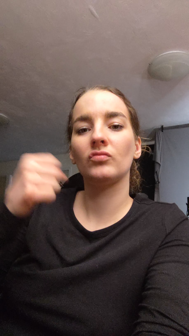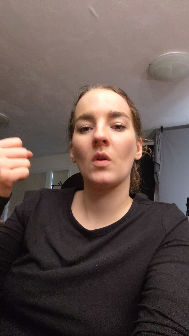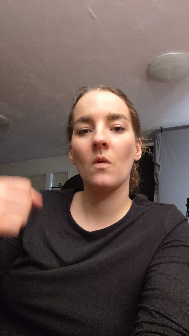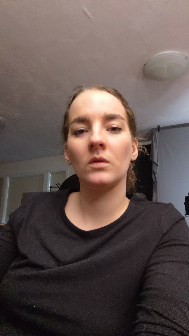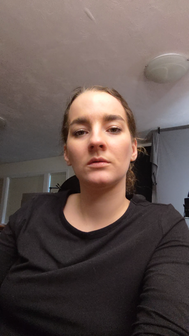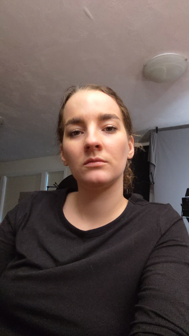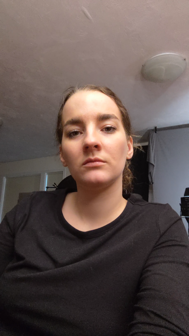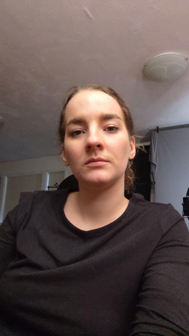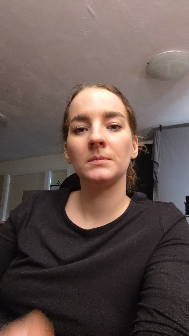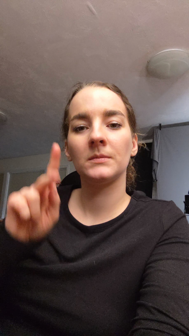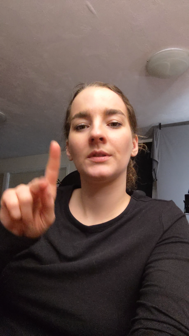people